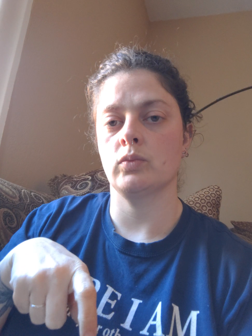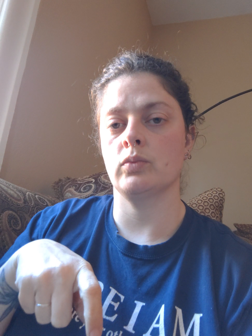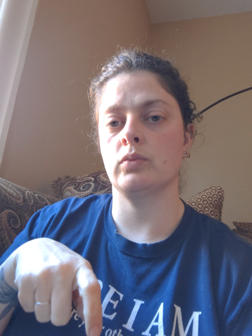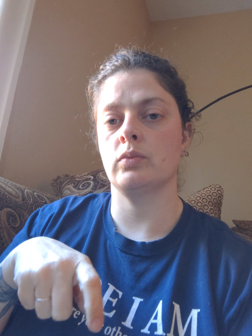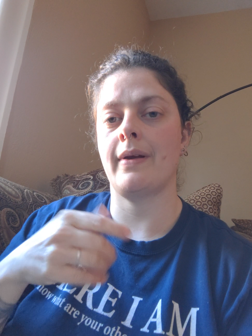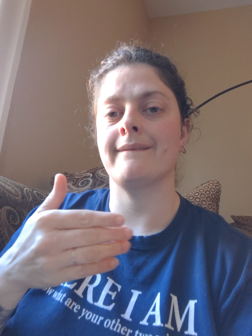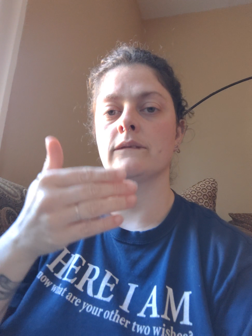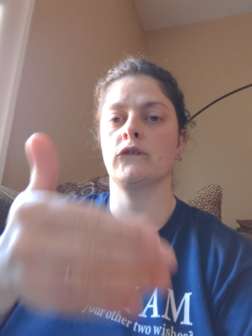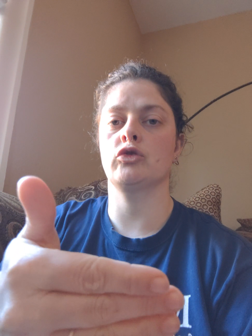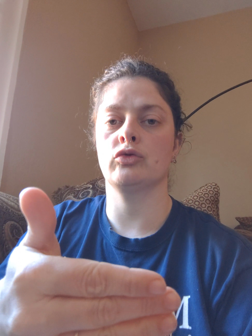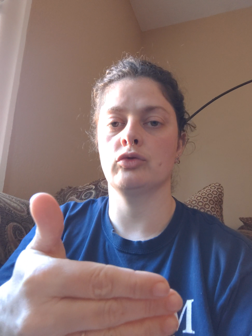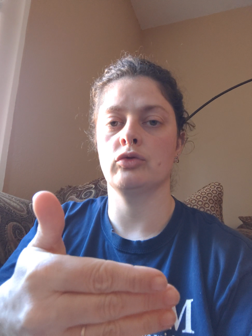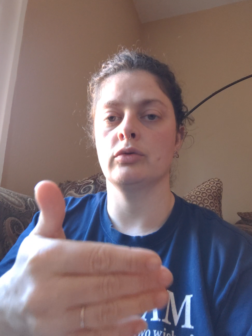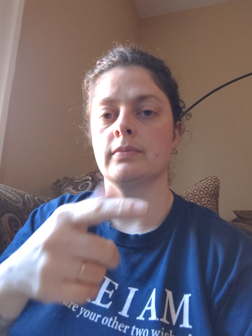after